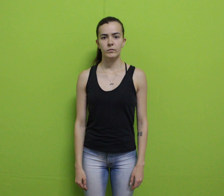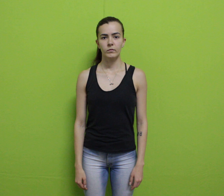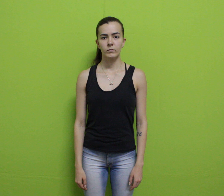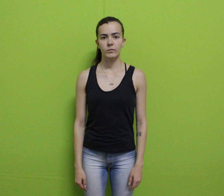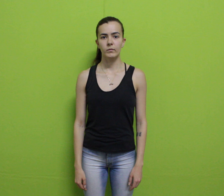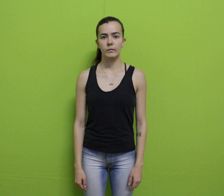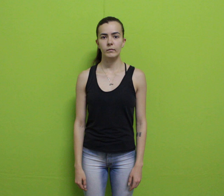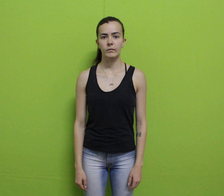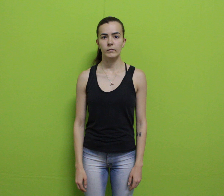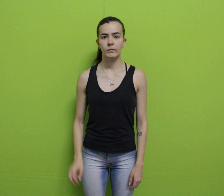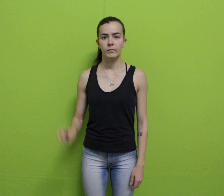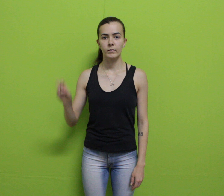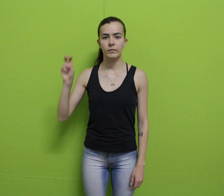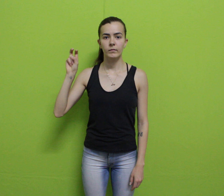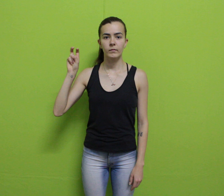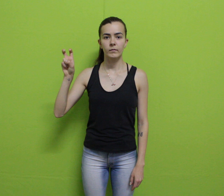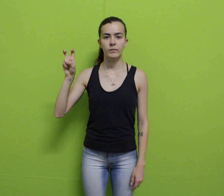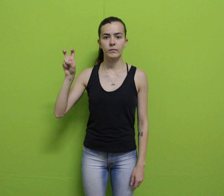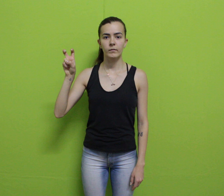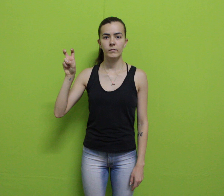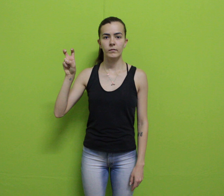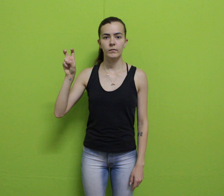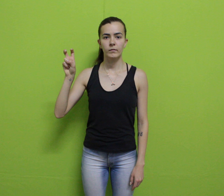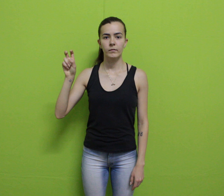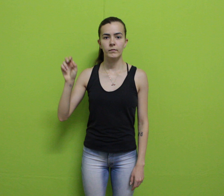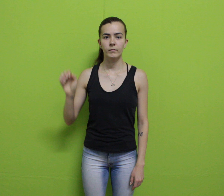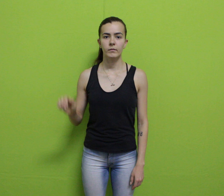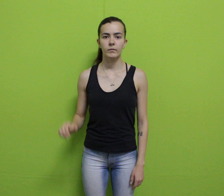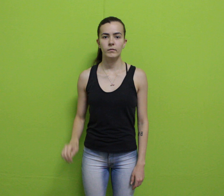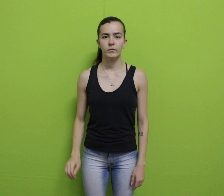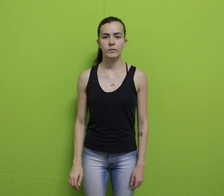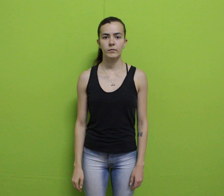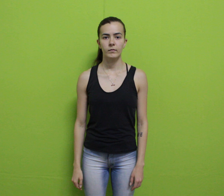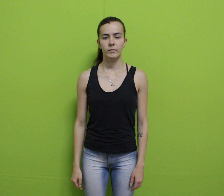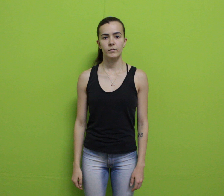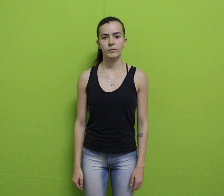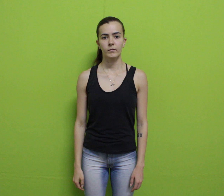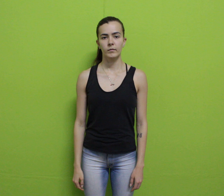cinco